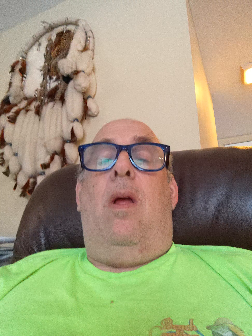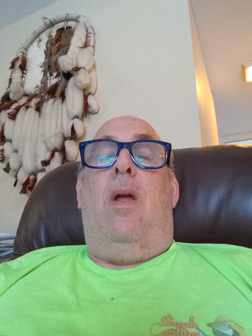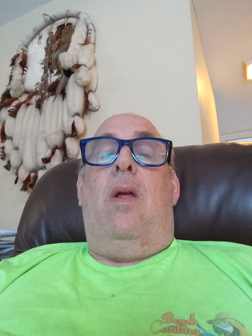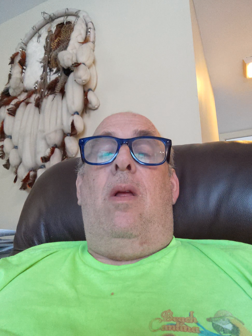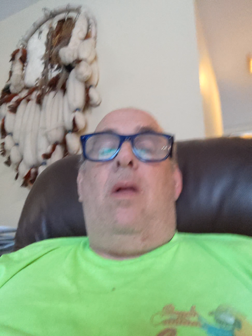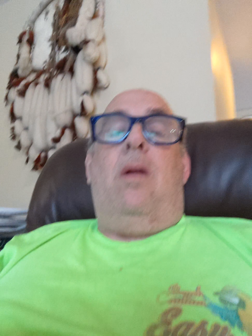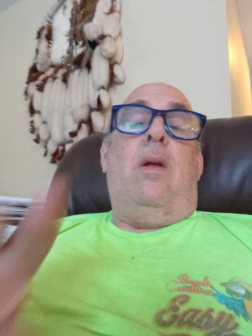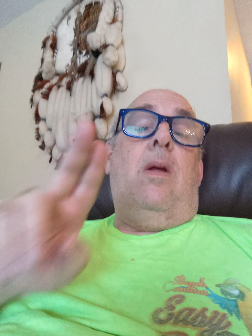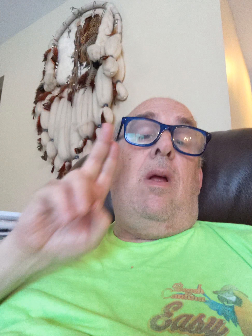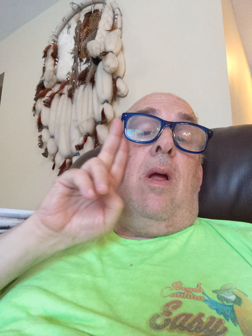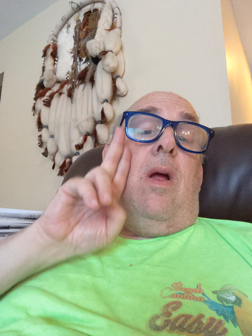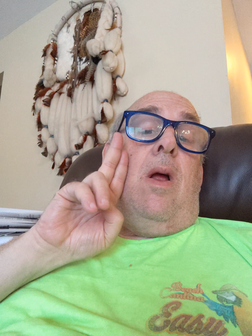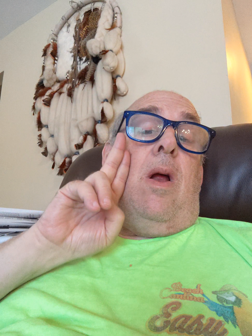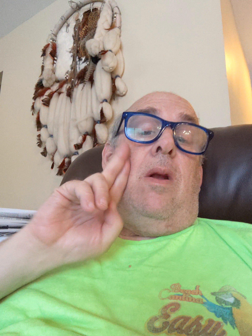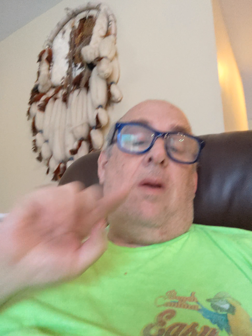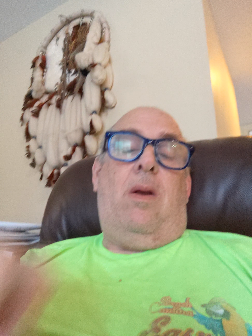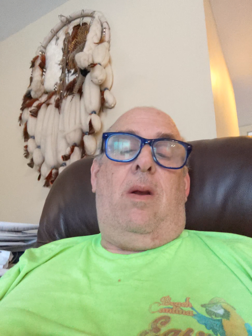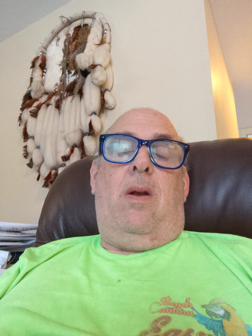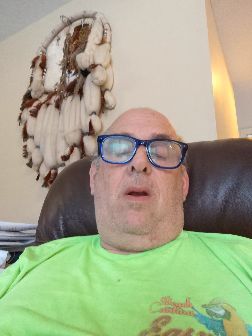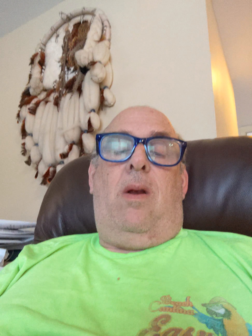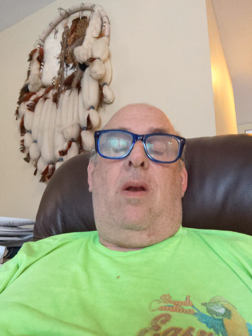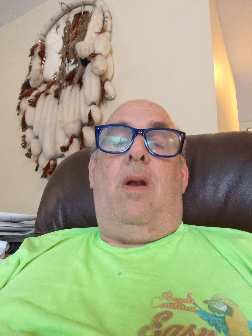uncle